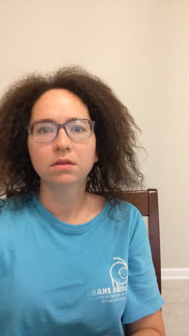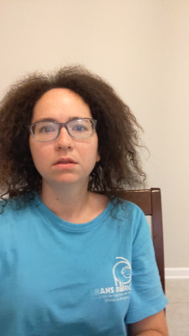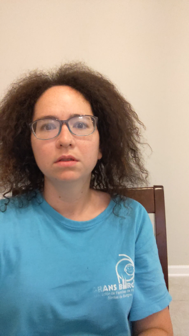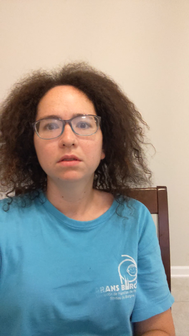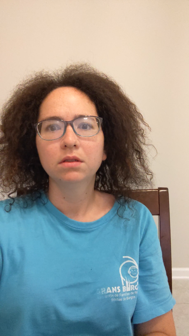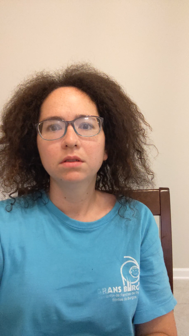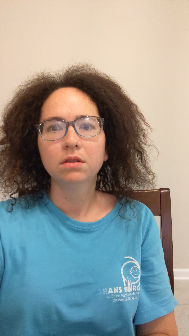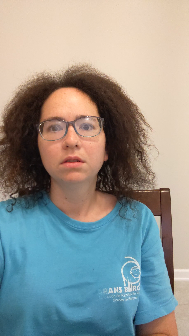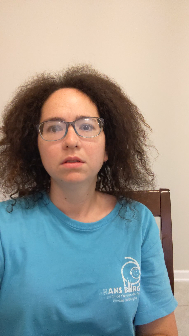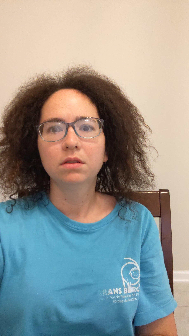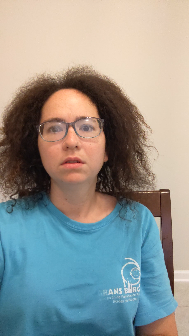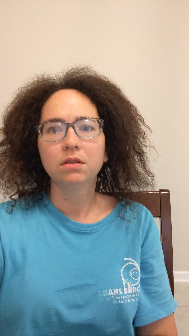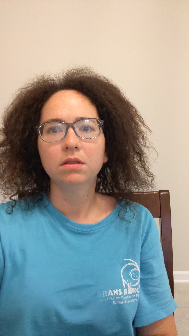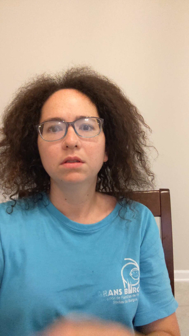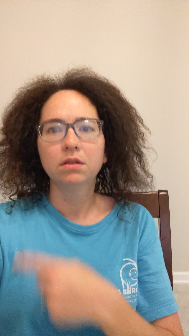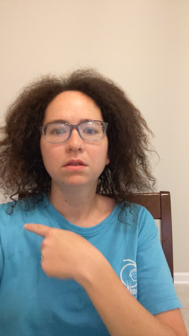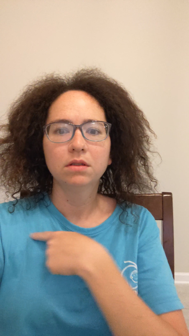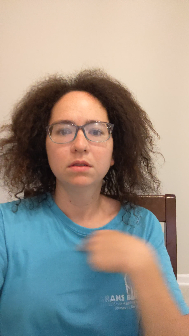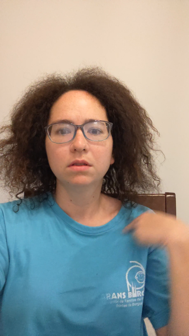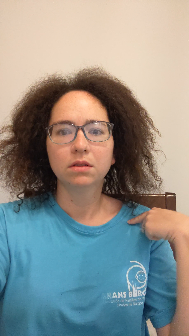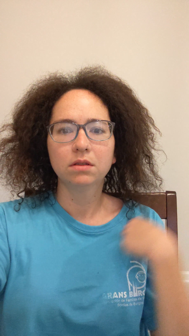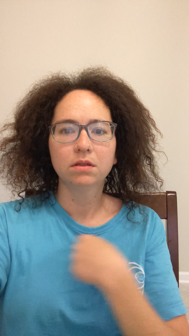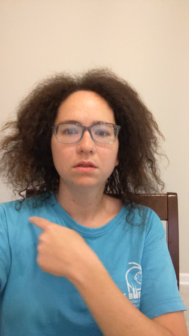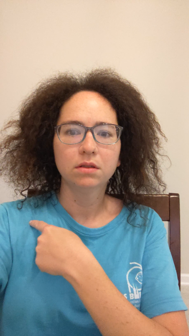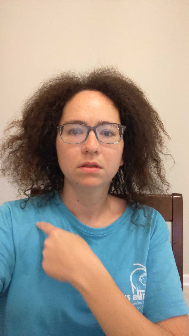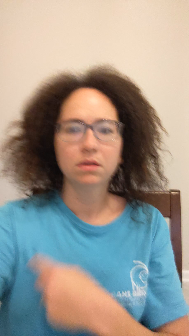bib